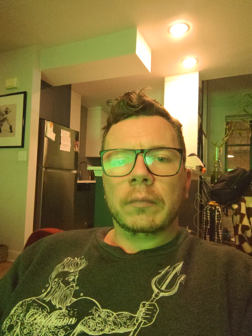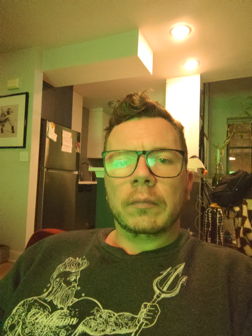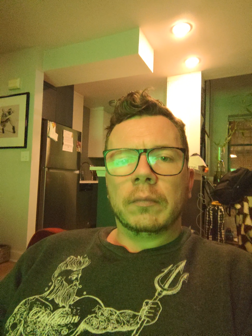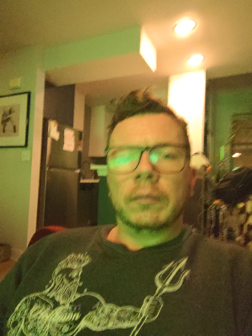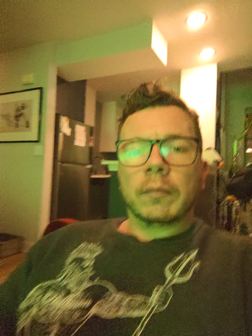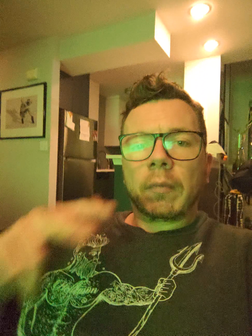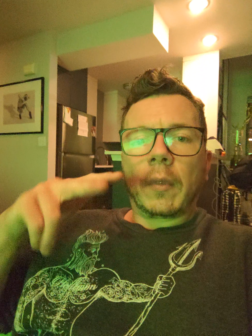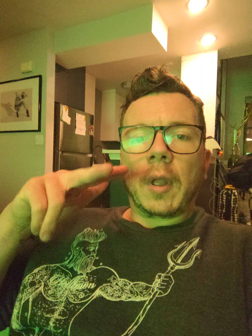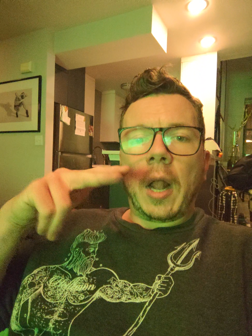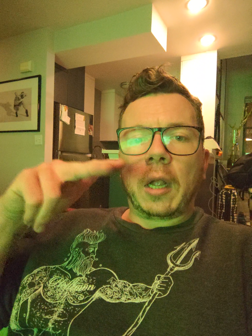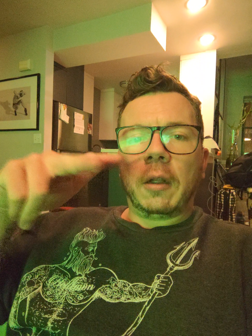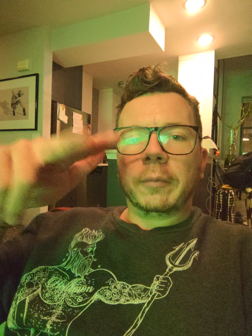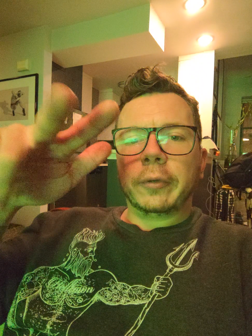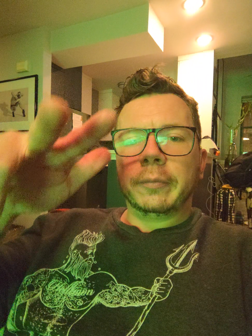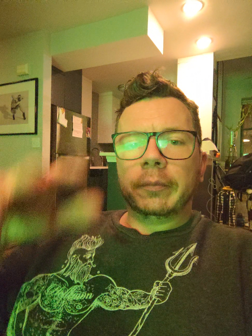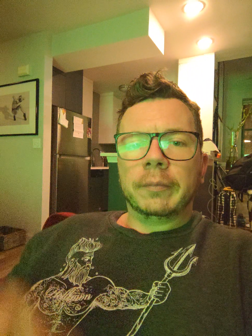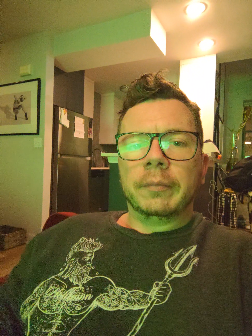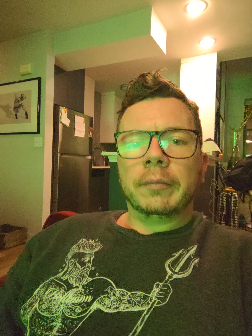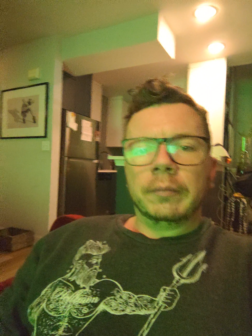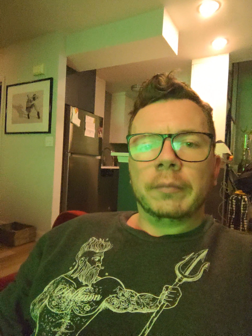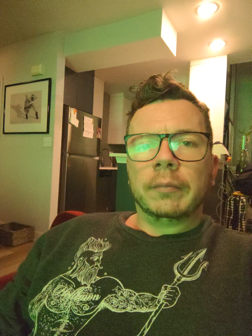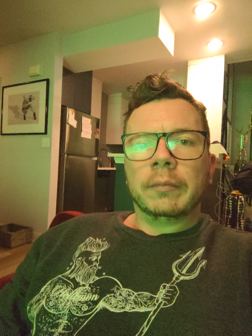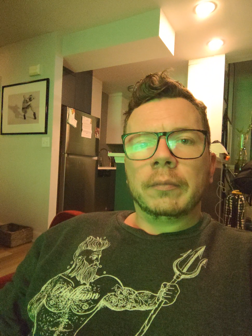helicopter